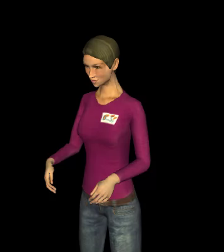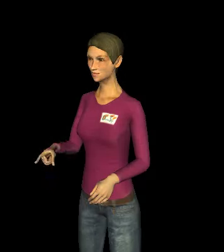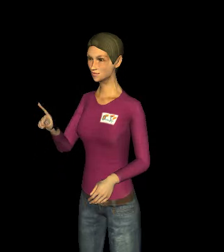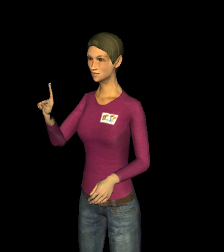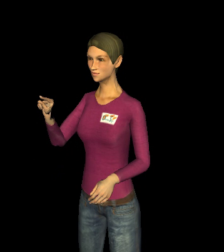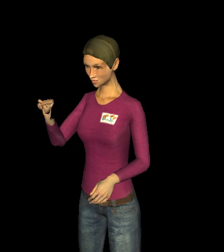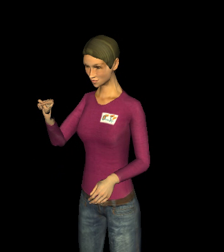20